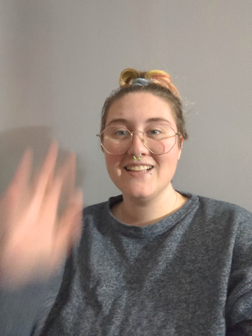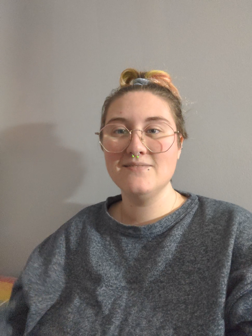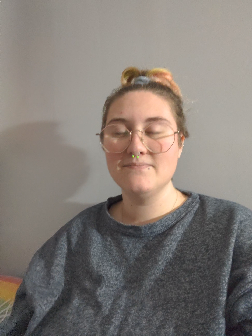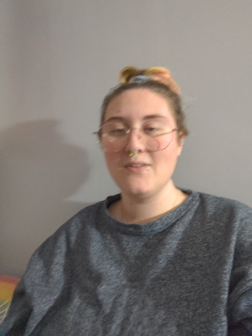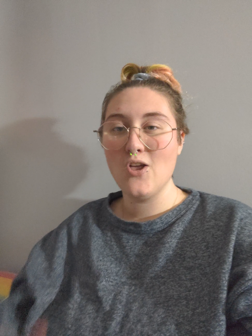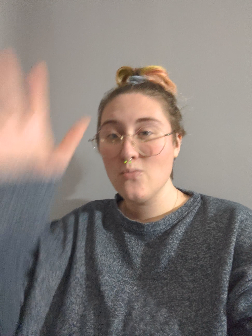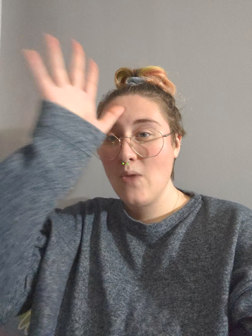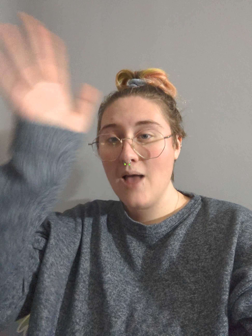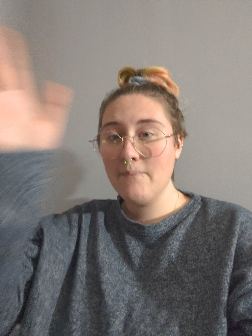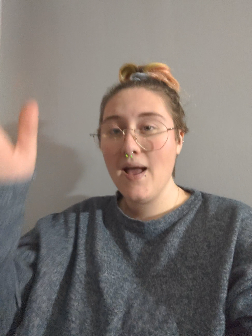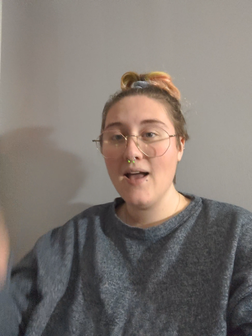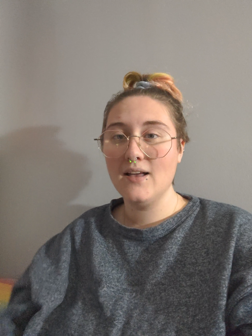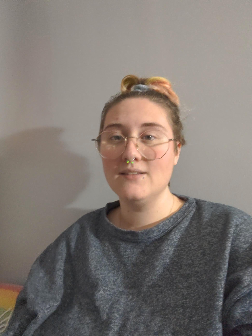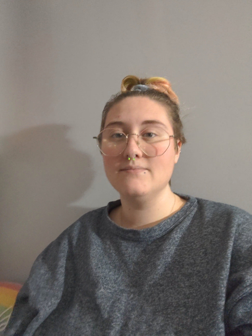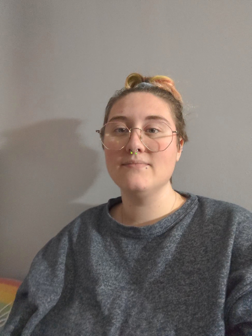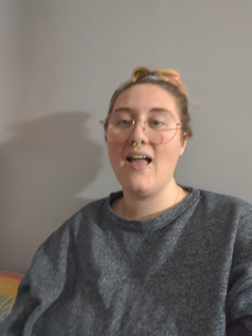grandpa